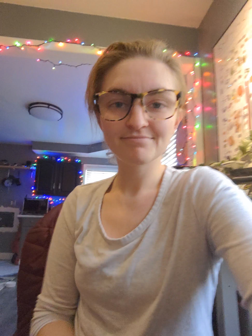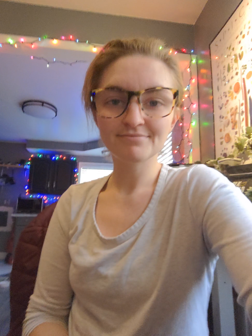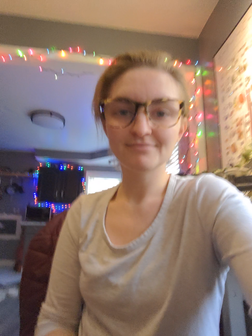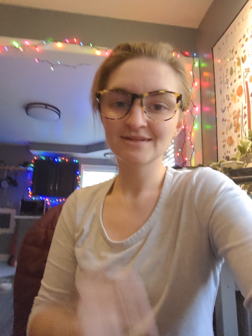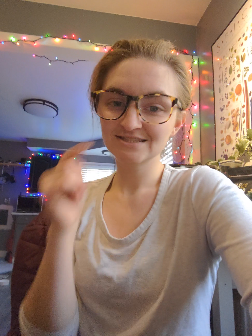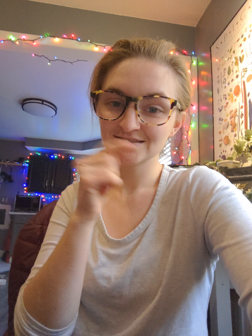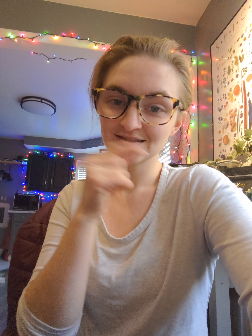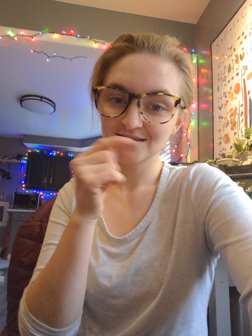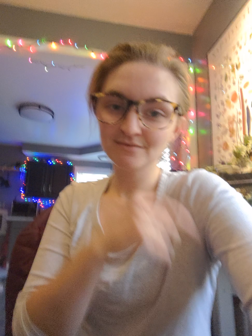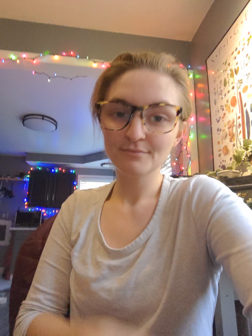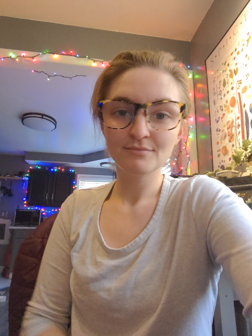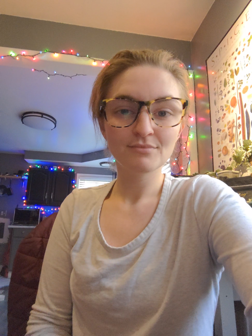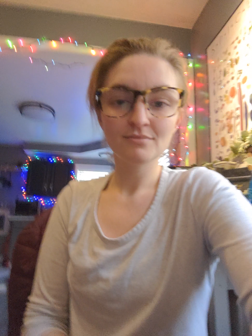toothbrush